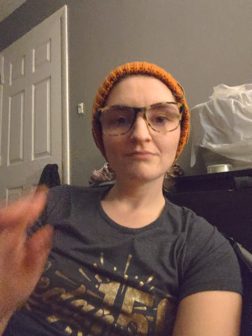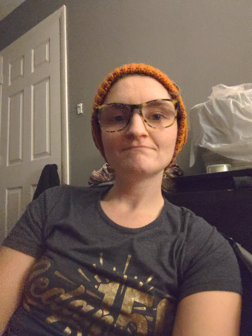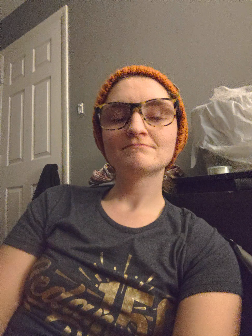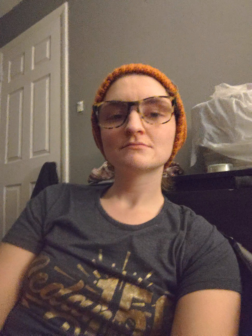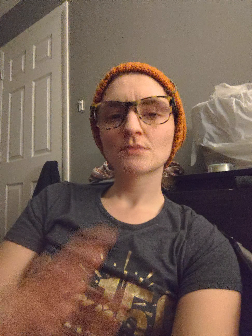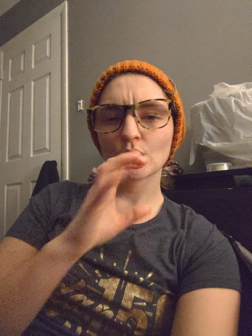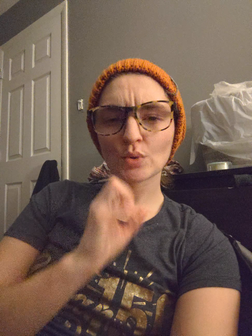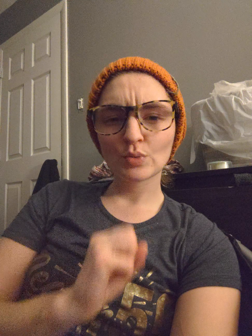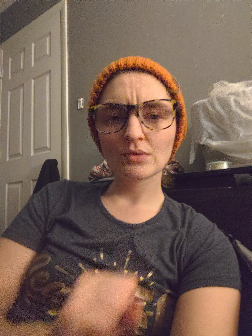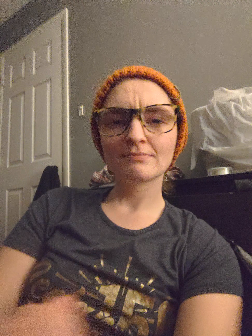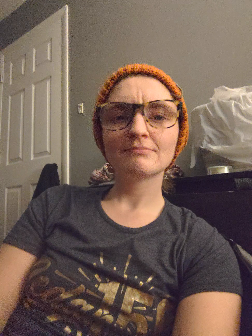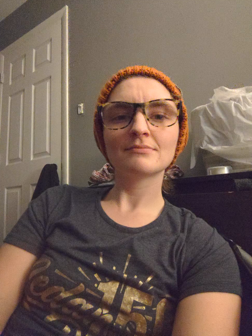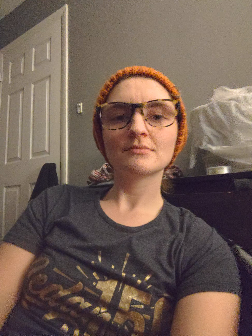old